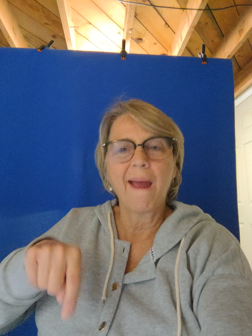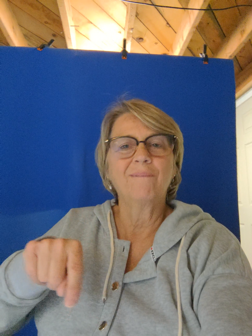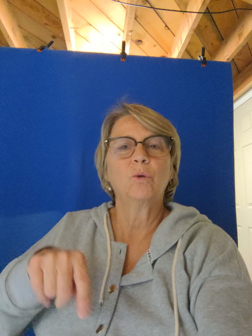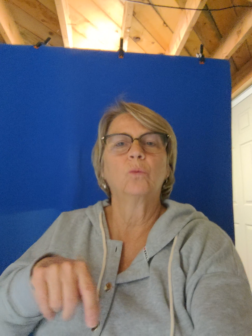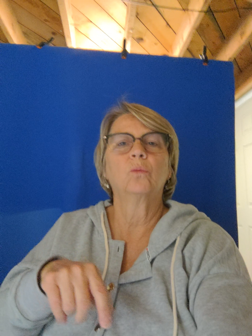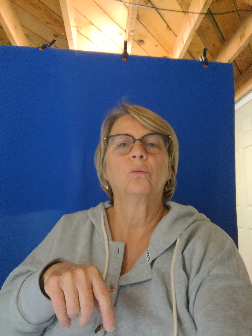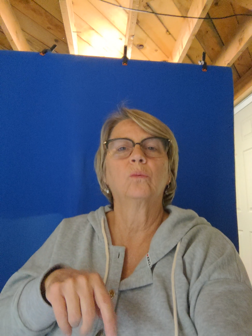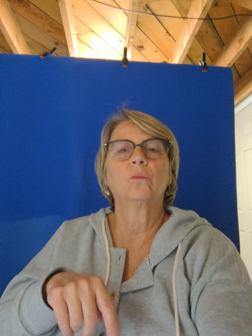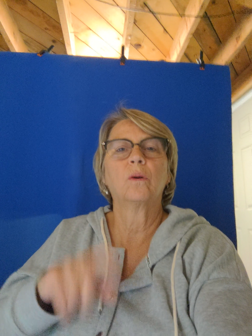have to